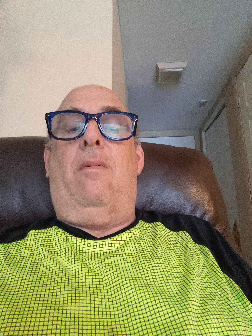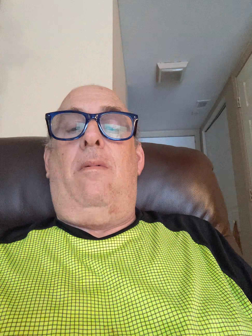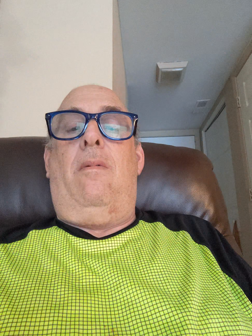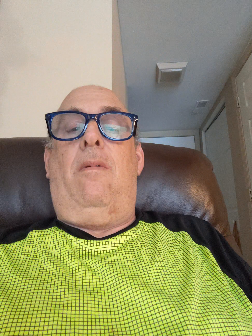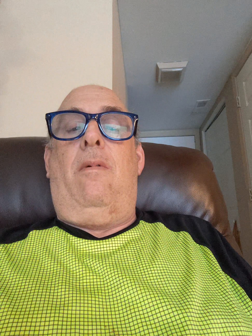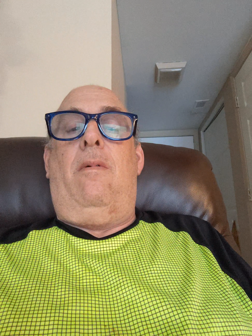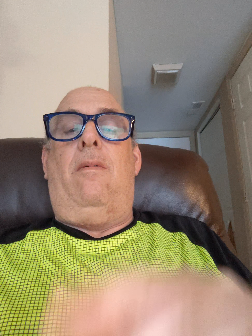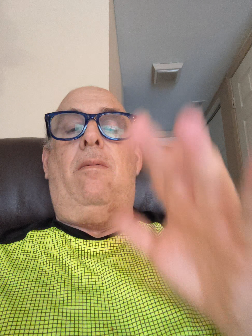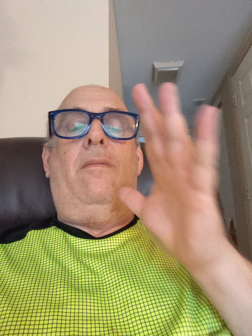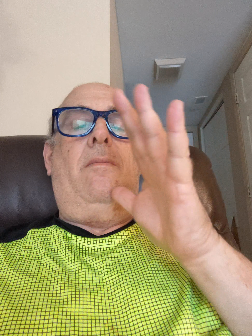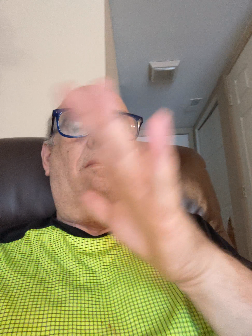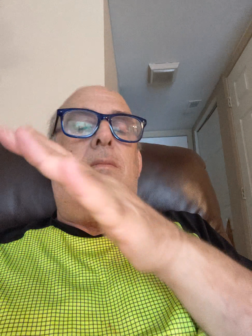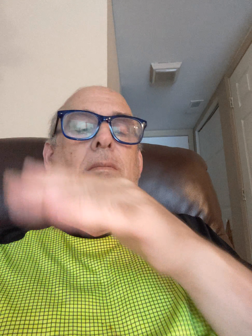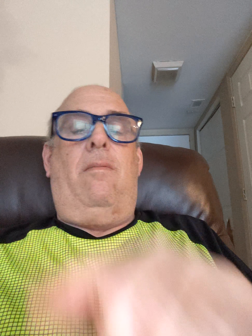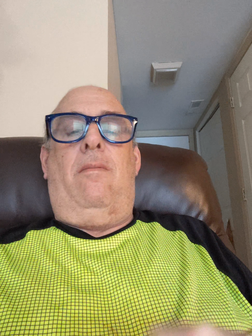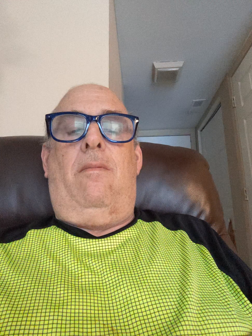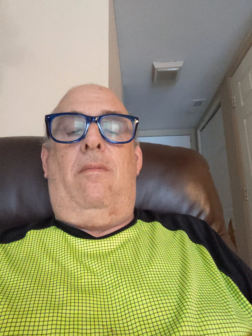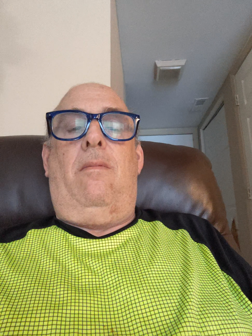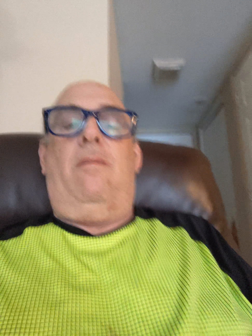farm